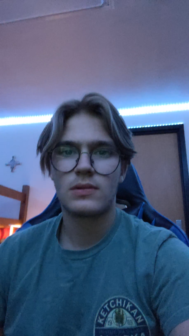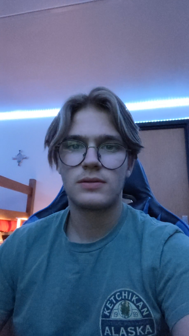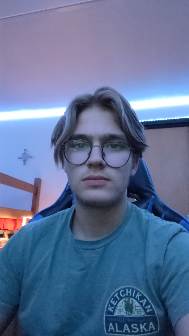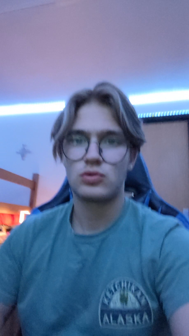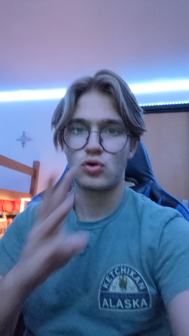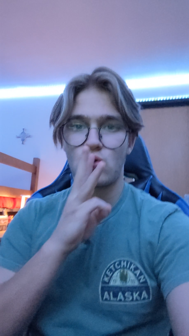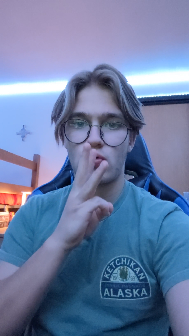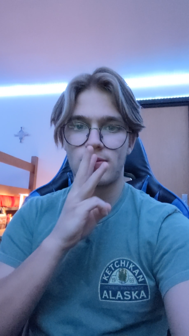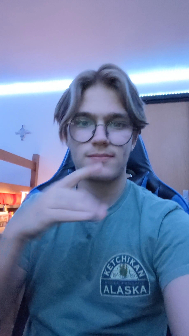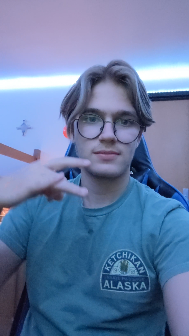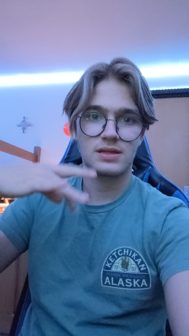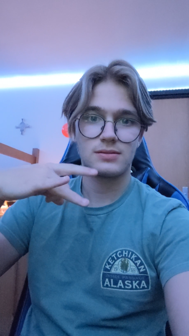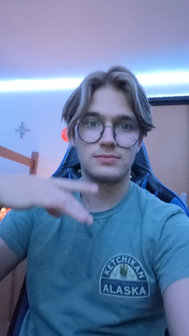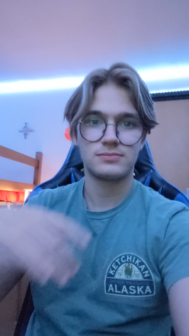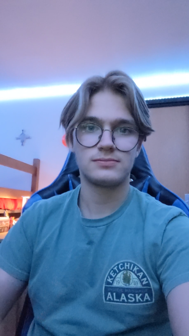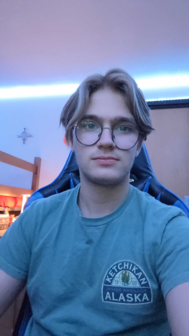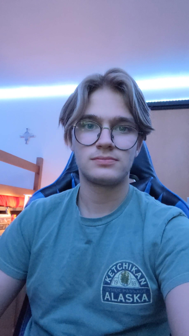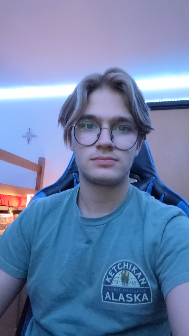melon